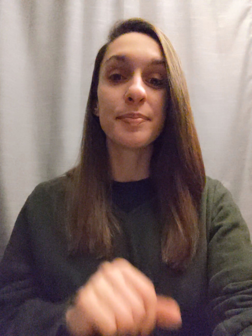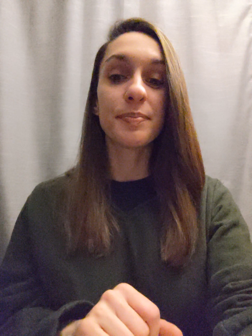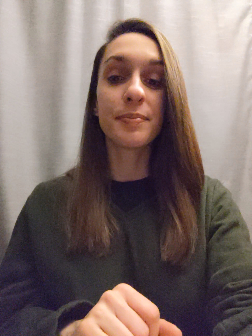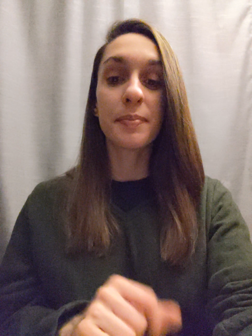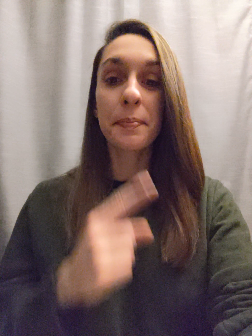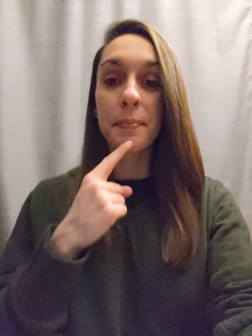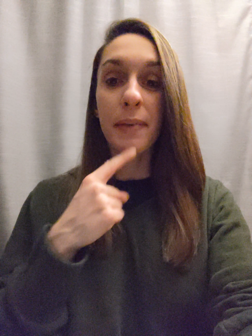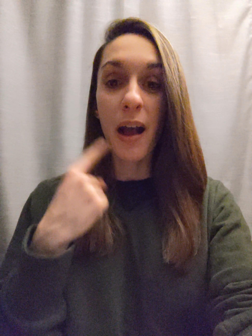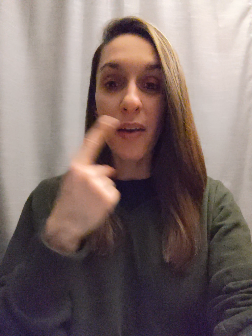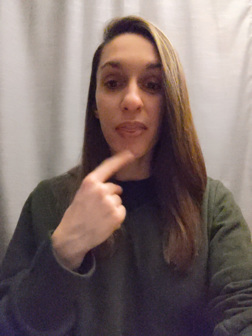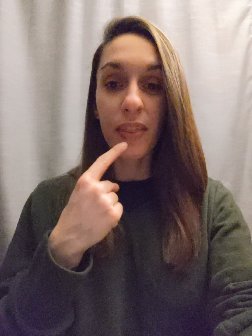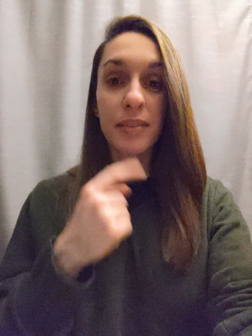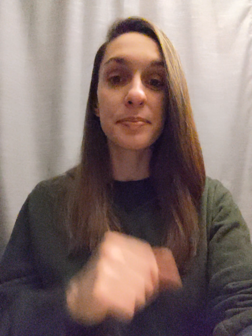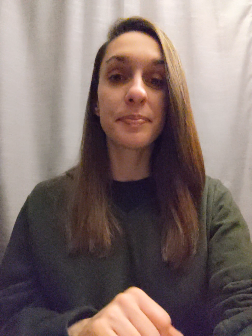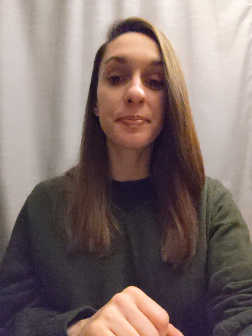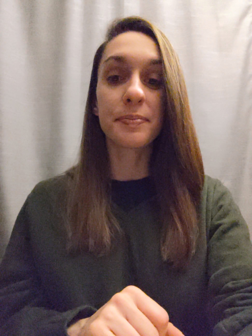mouth